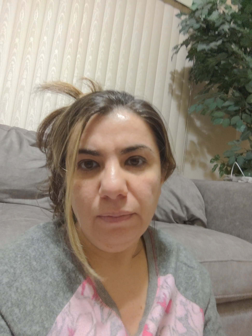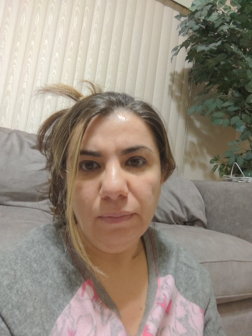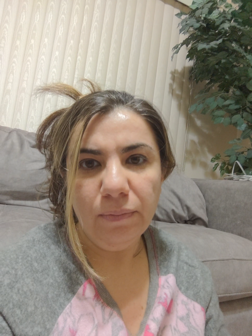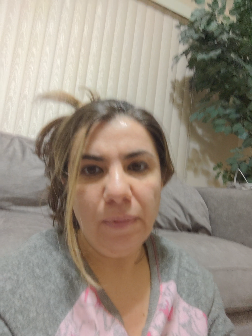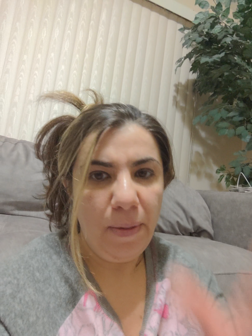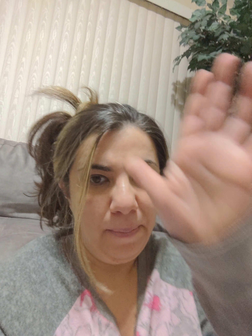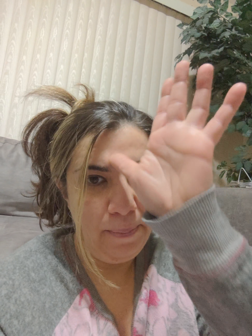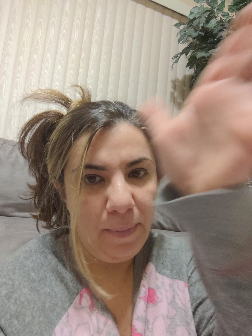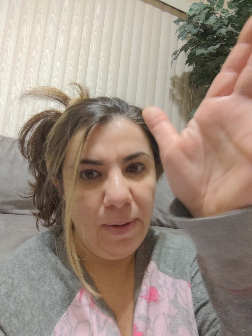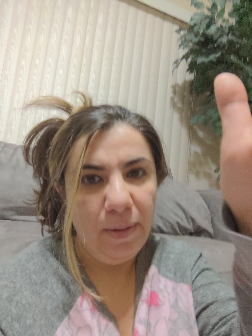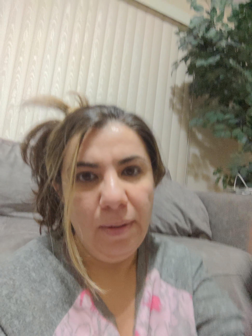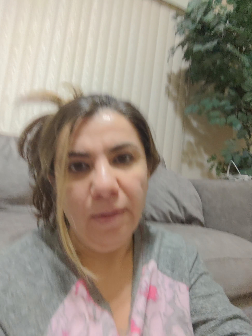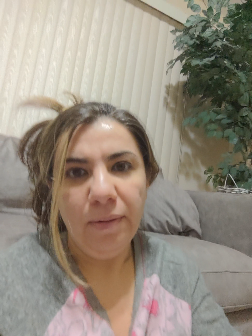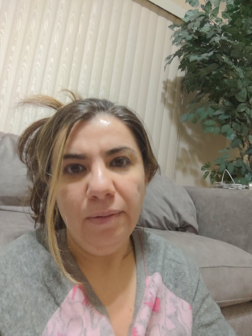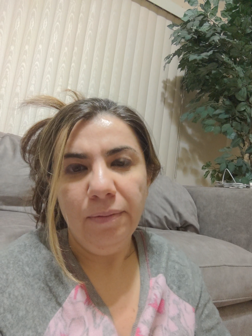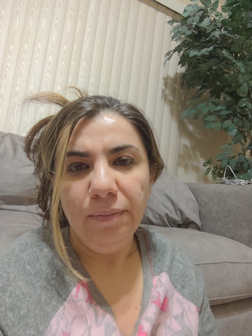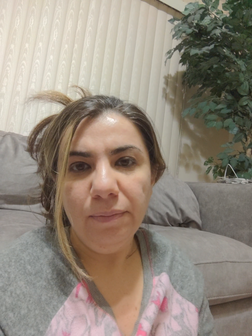grandpa